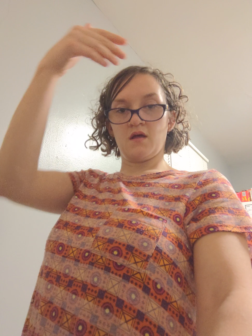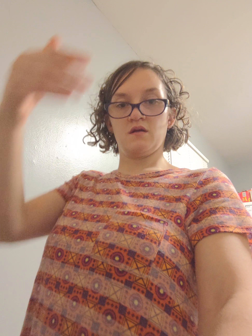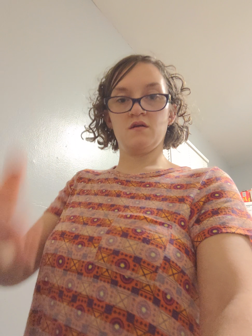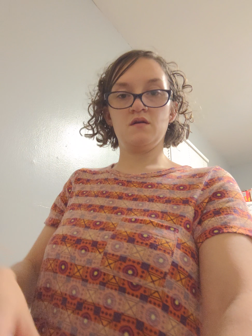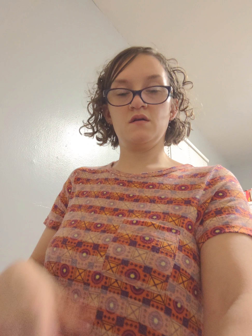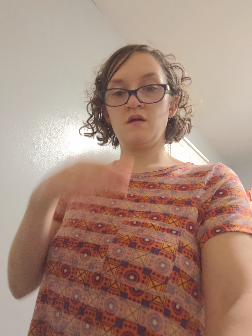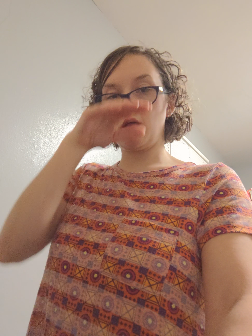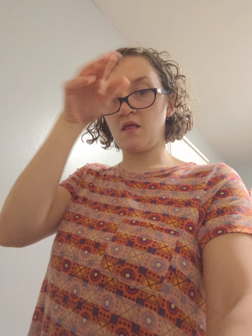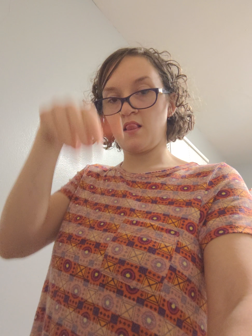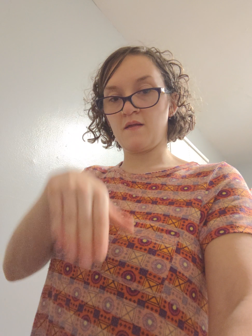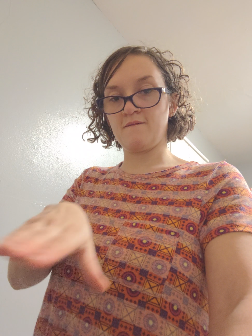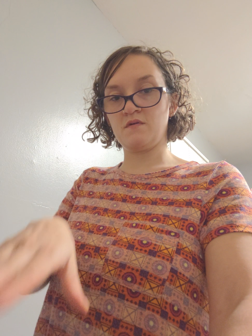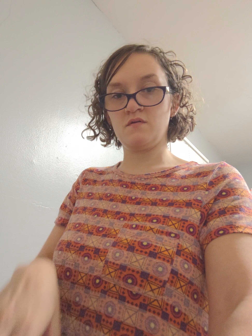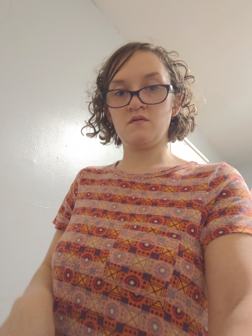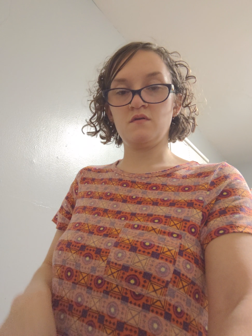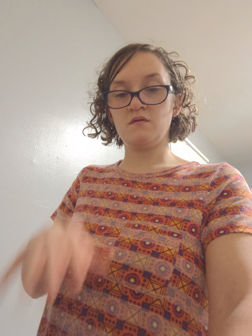elephant